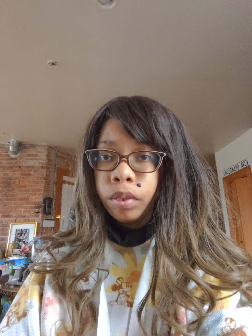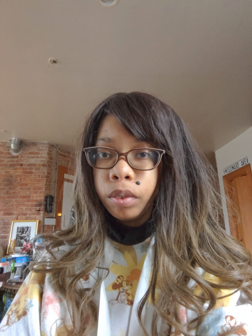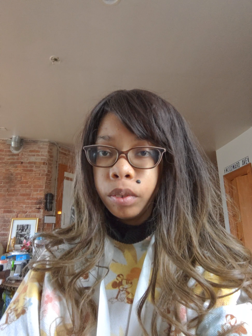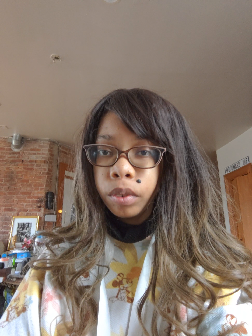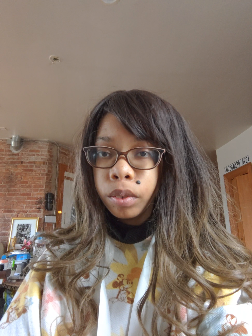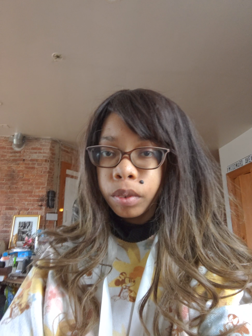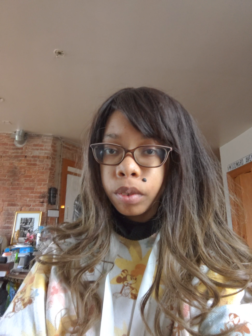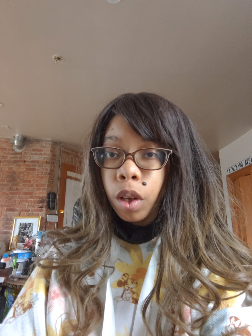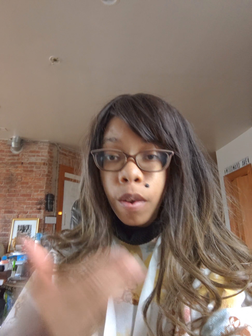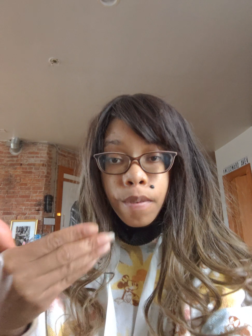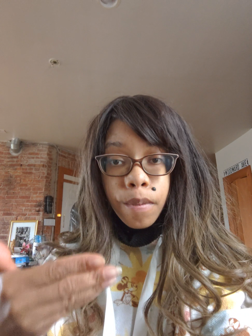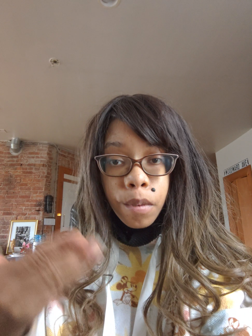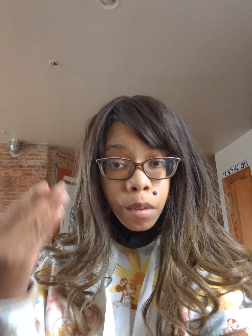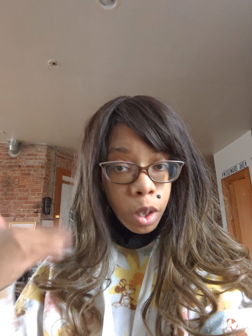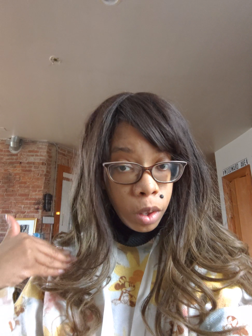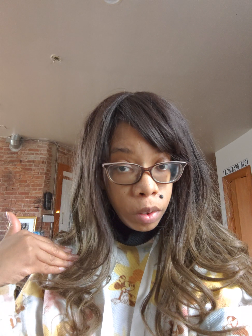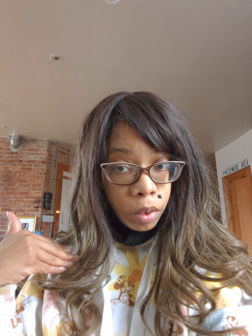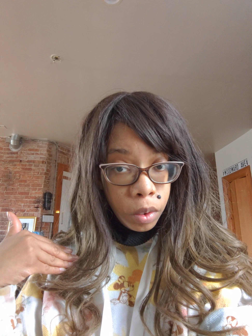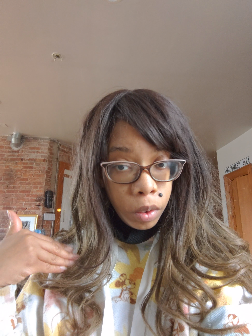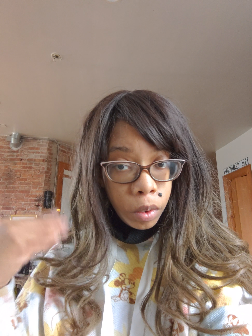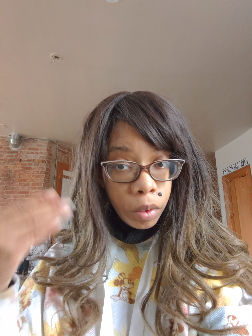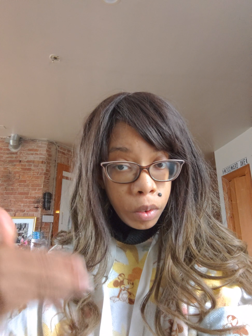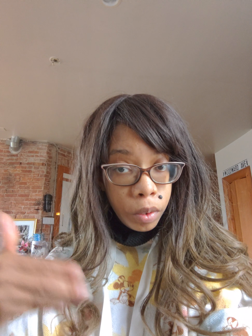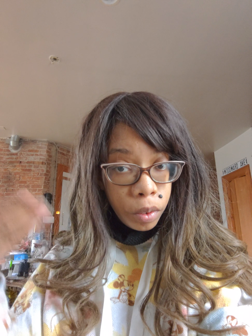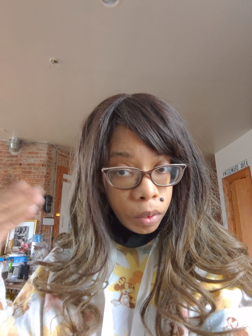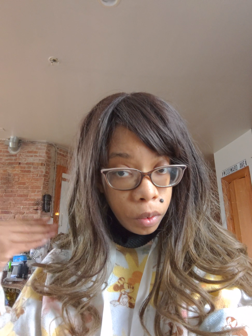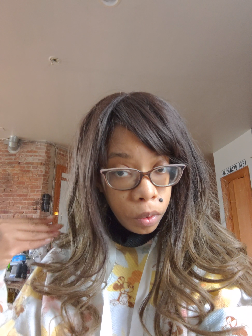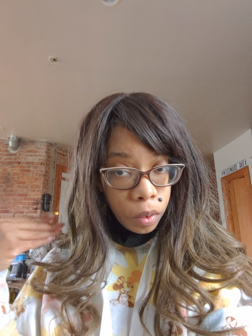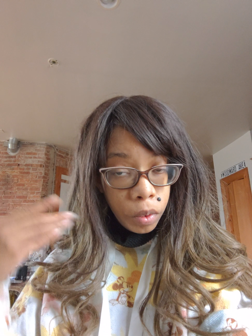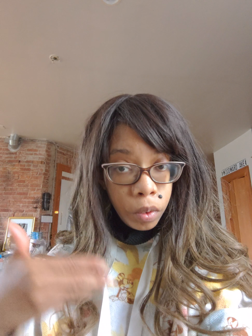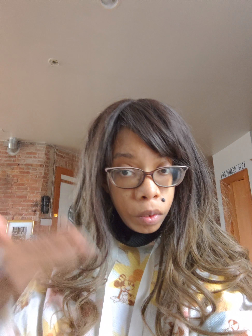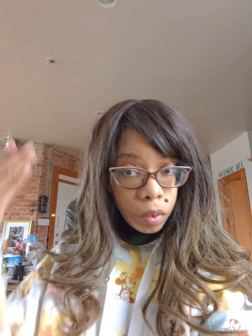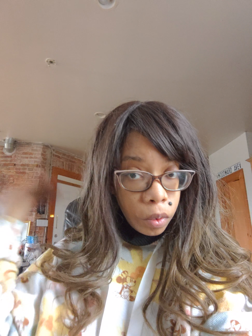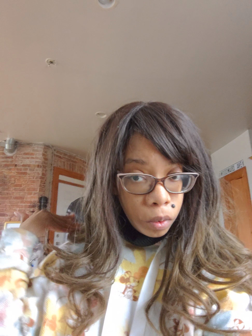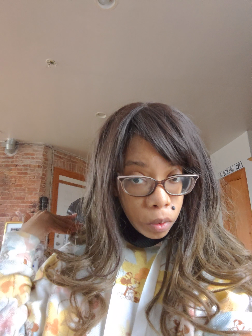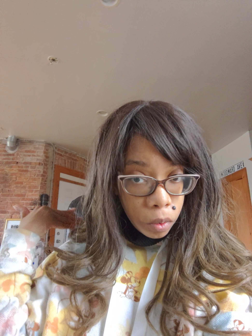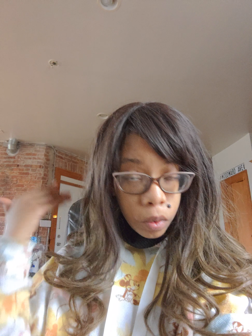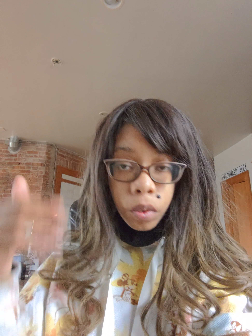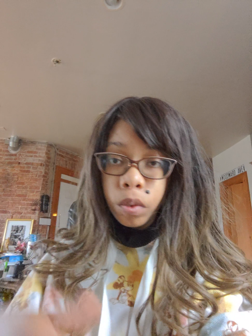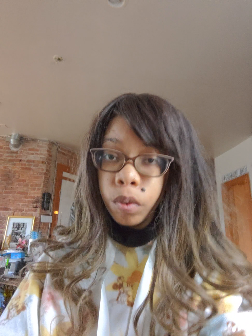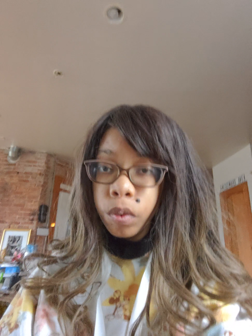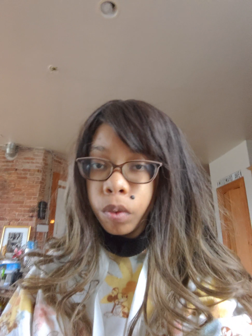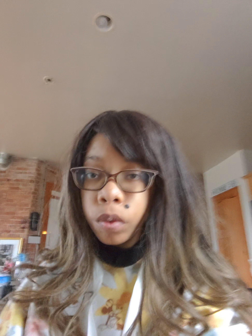before